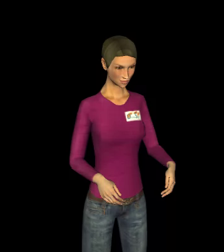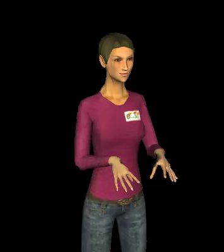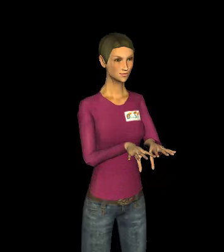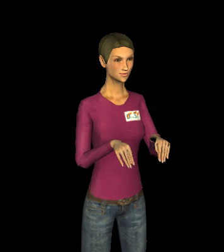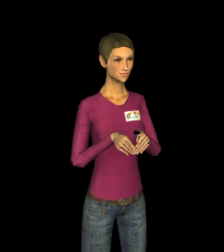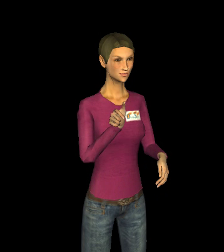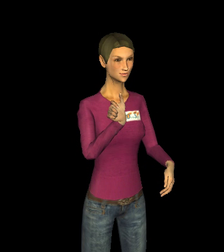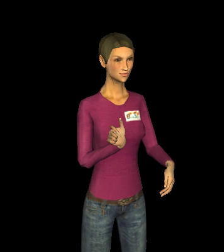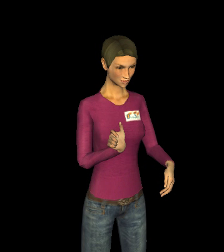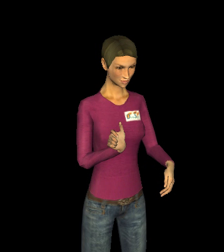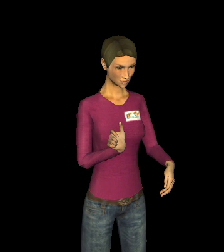فرد من العائلة